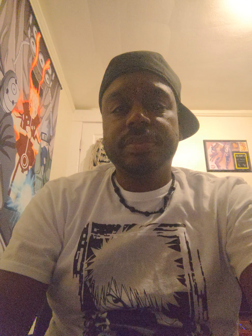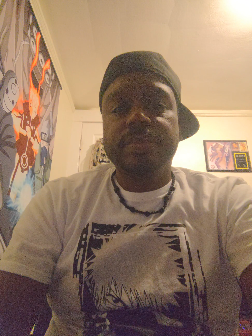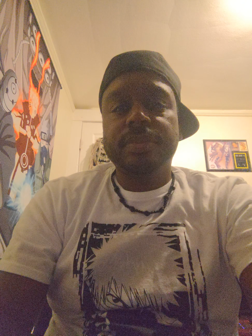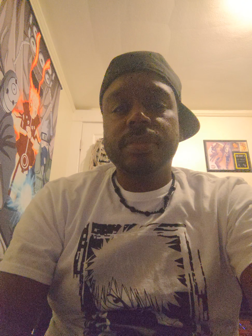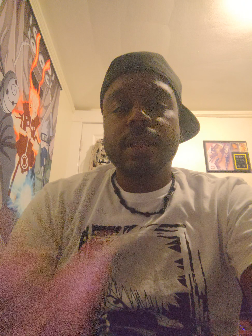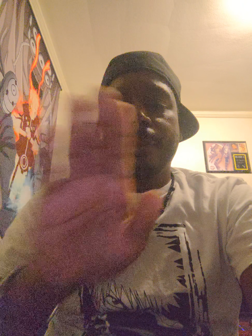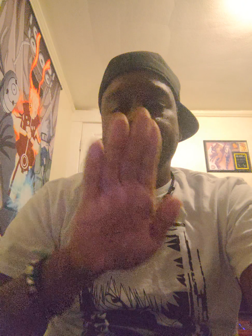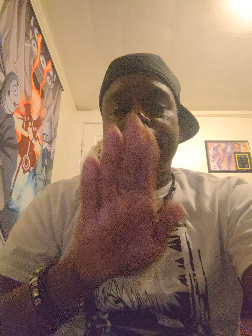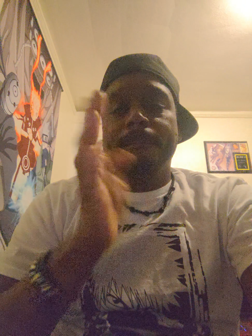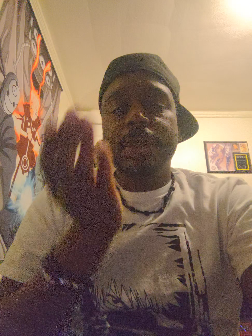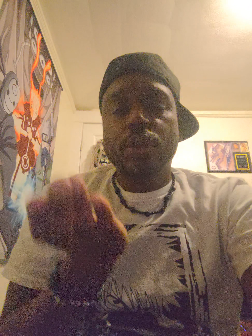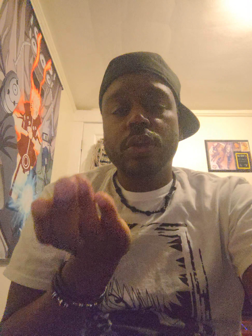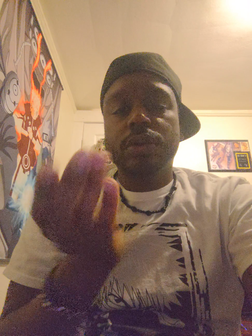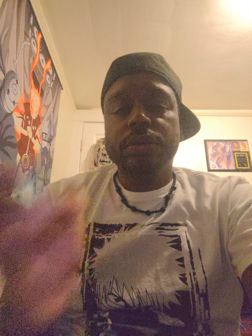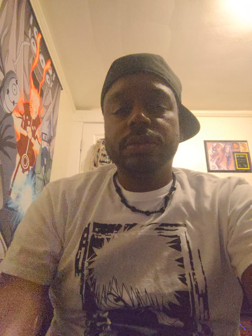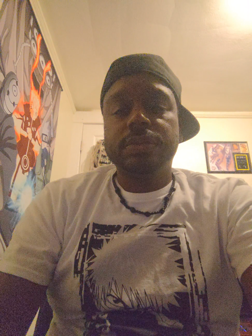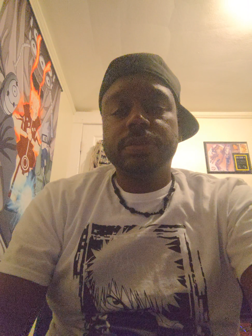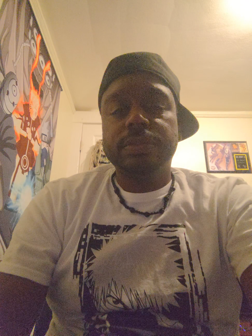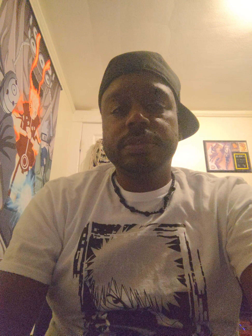book